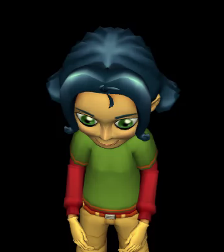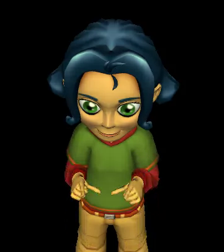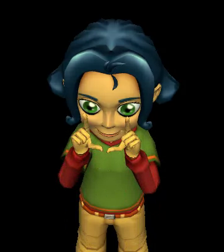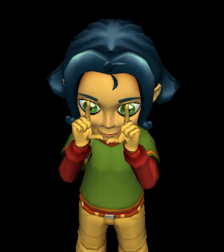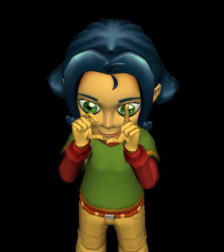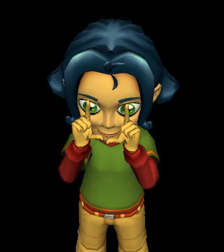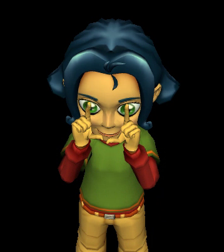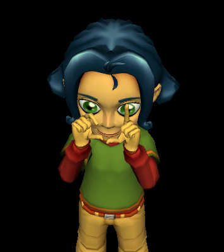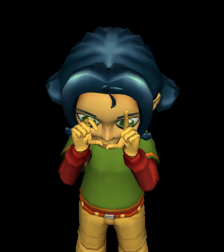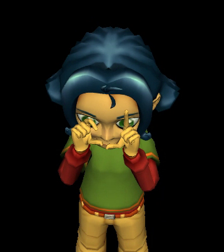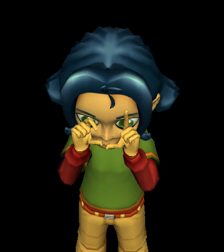كاميرا